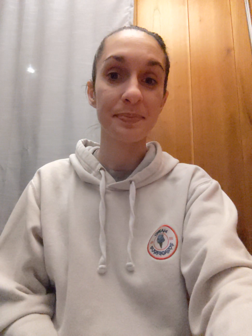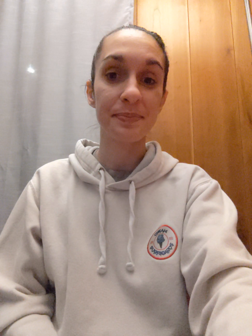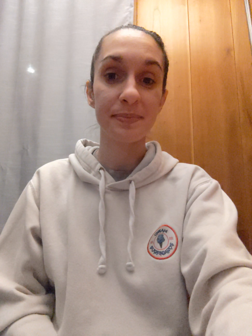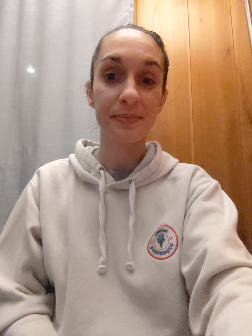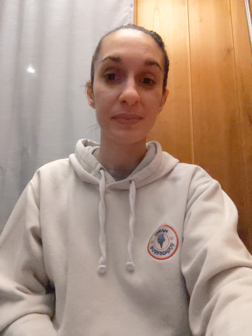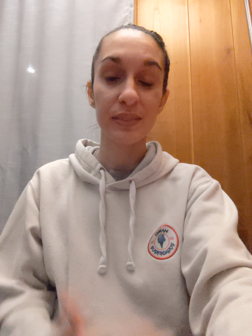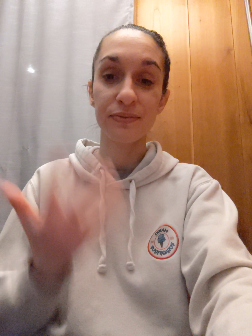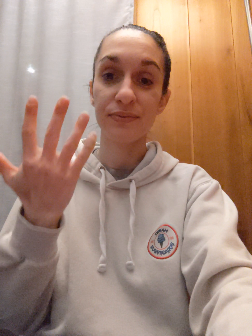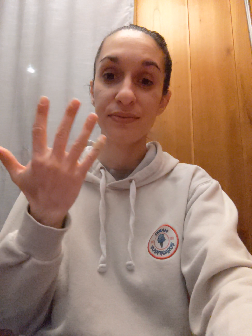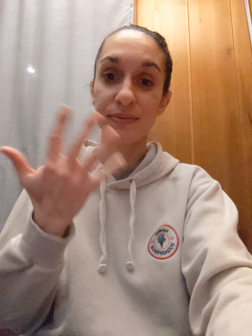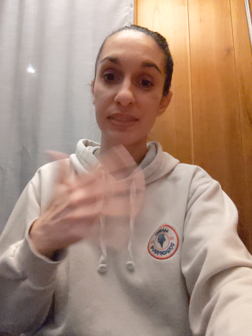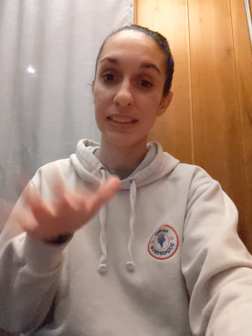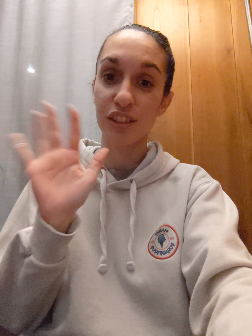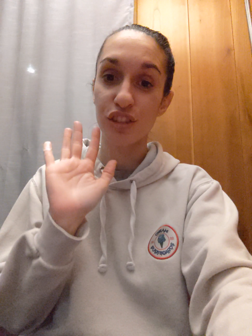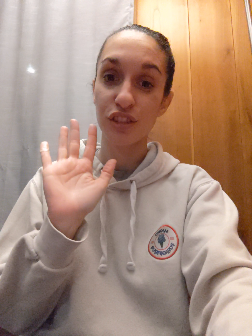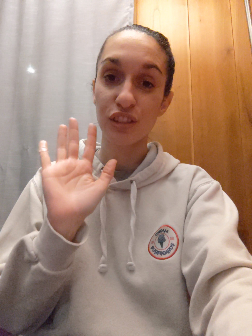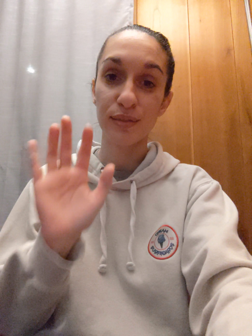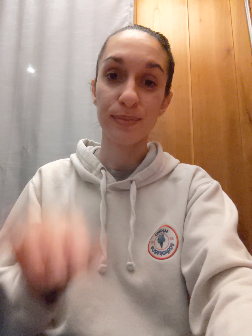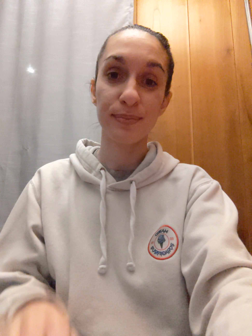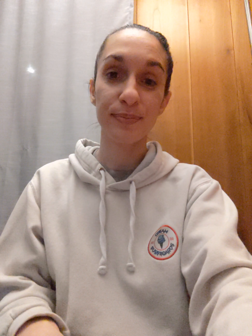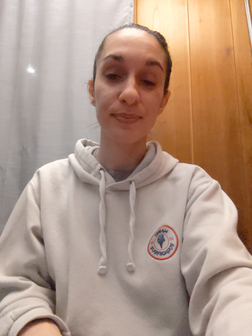finish